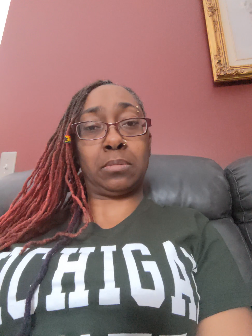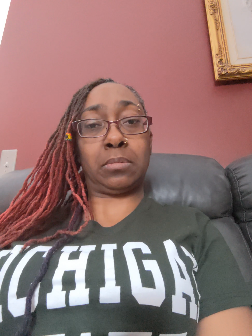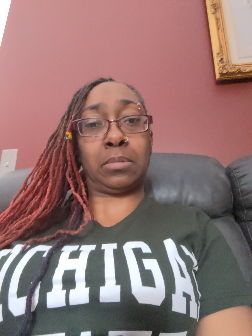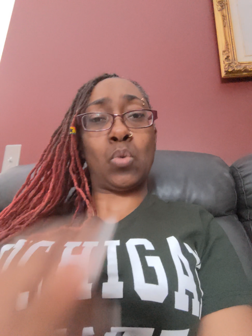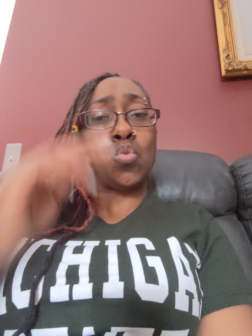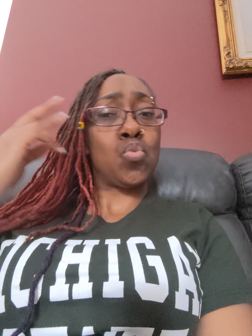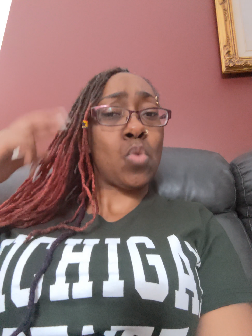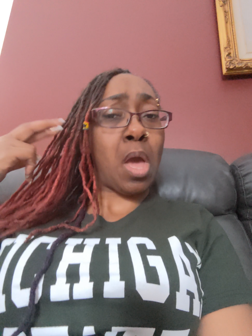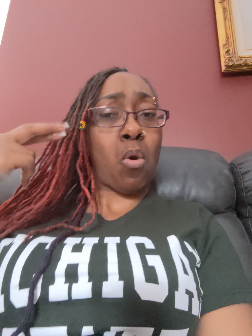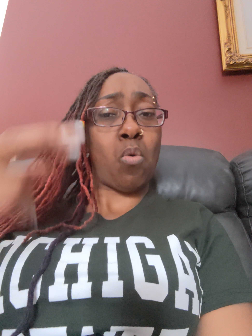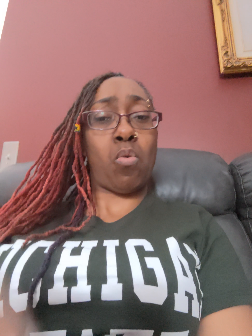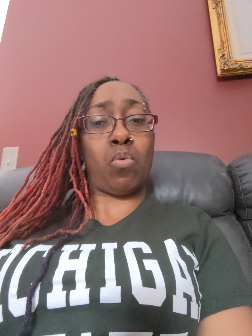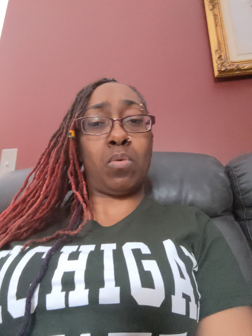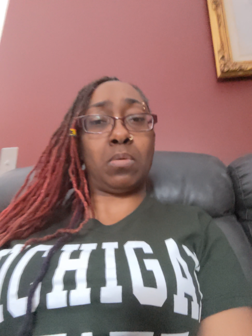radio